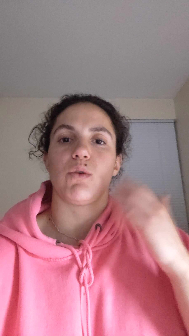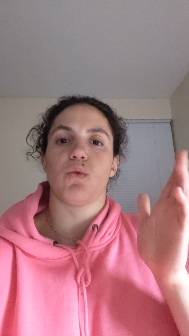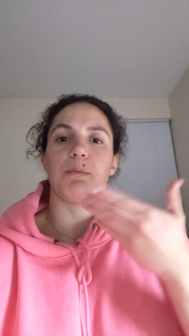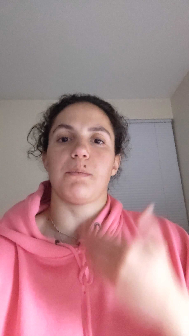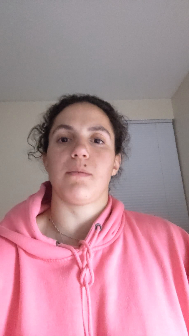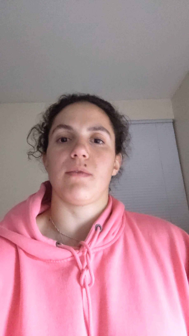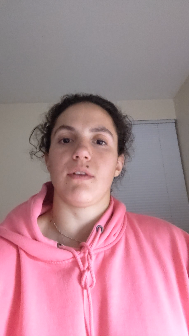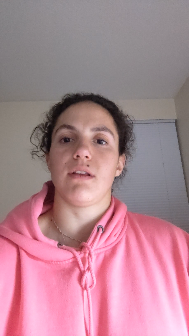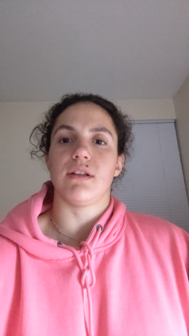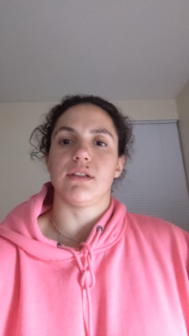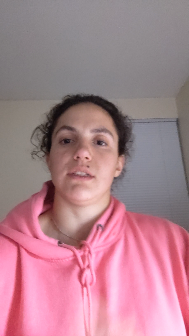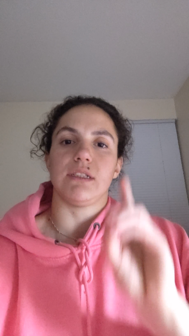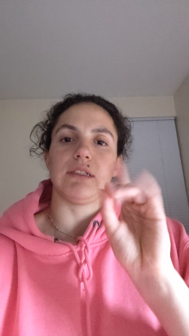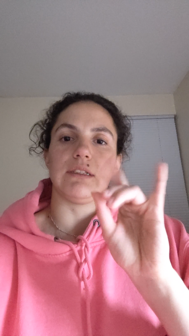did